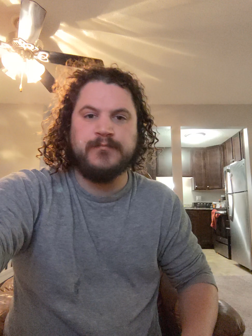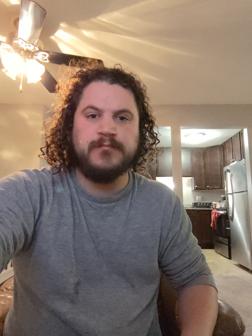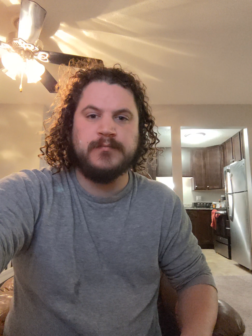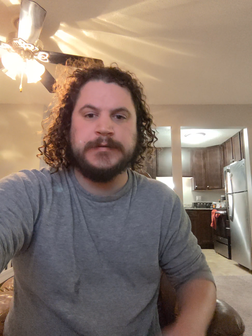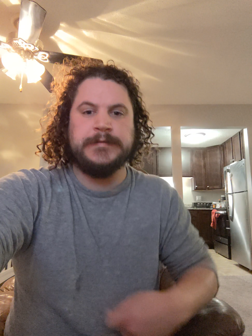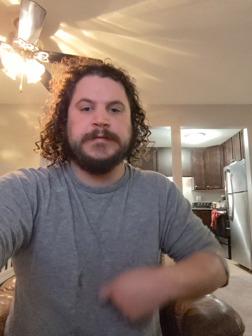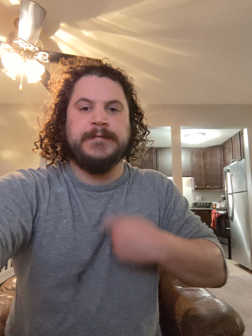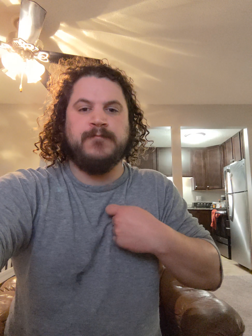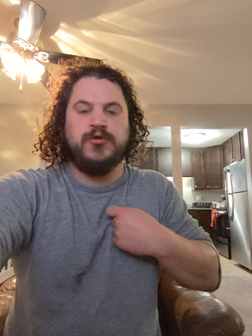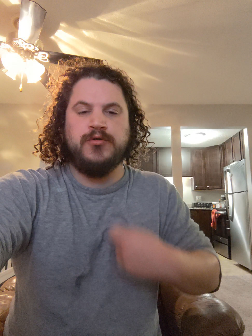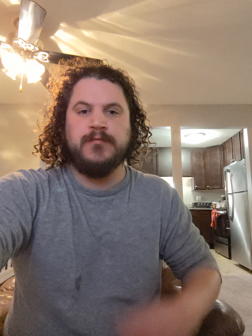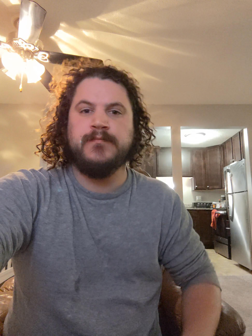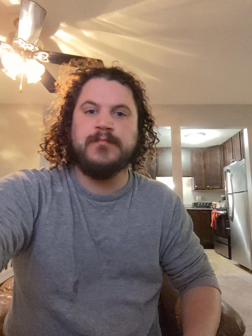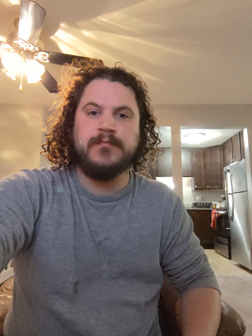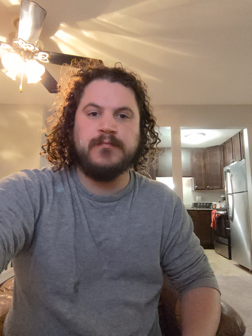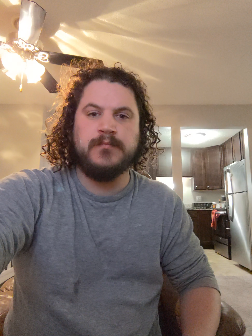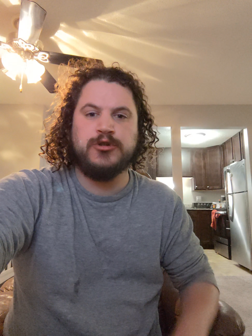zipper